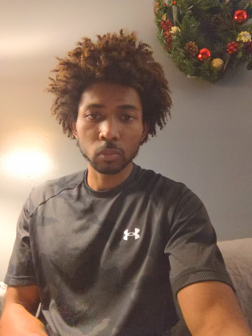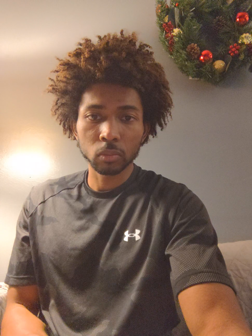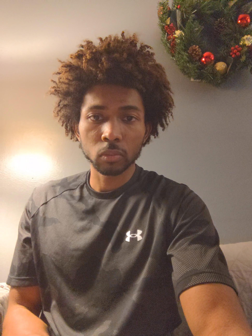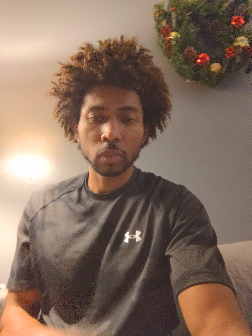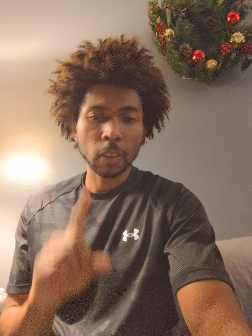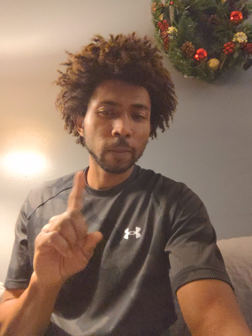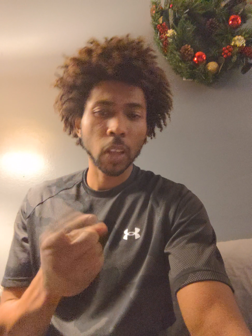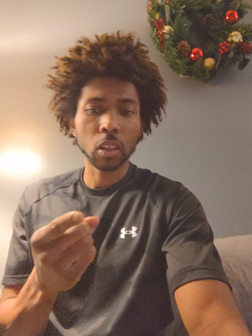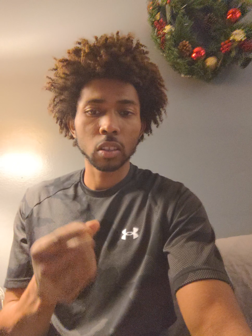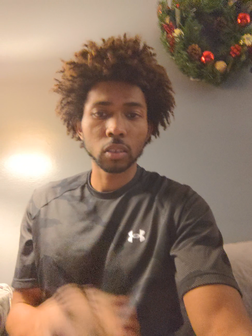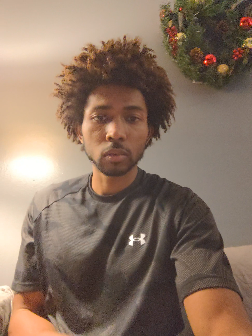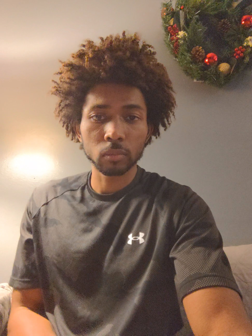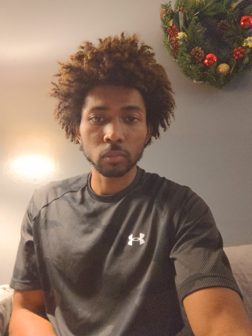first